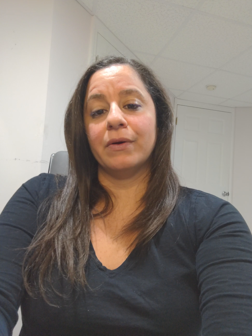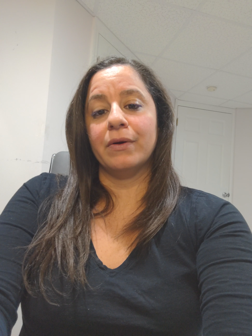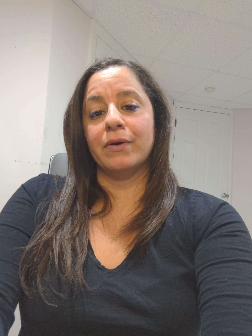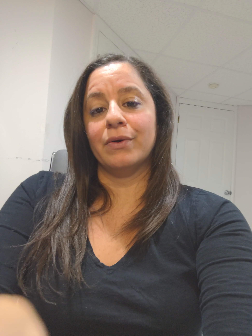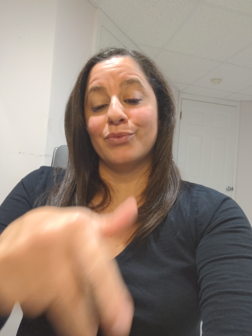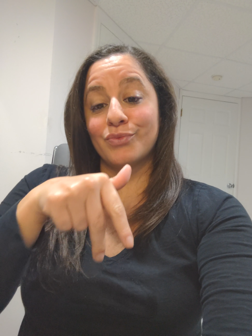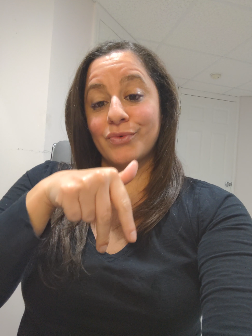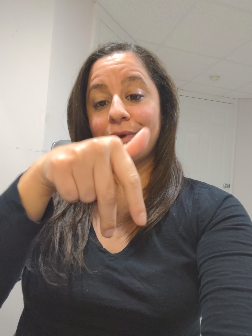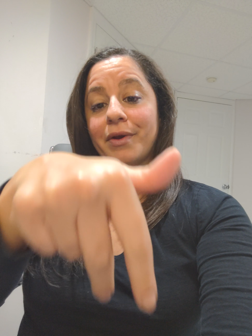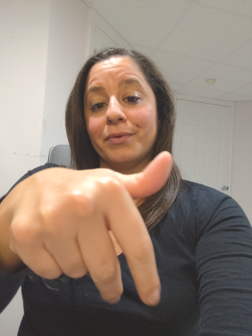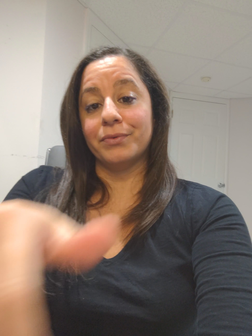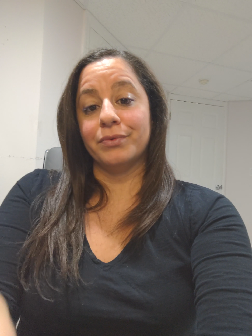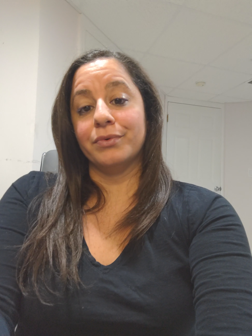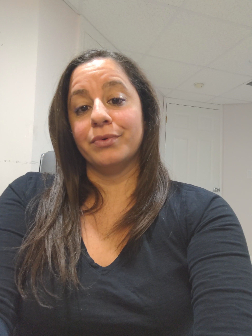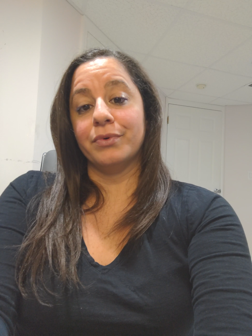ride